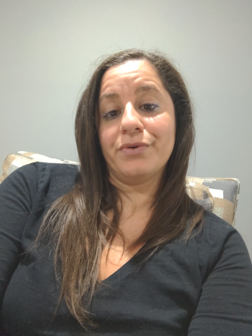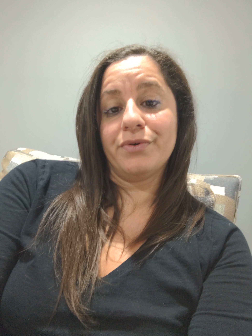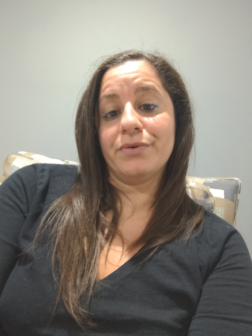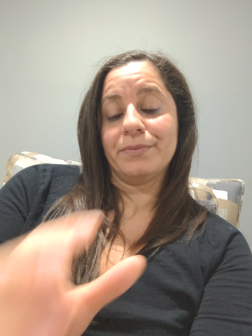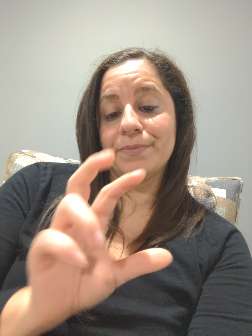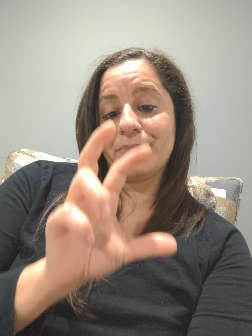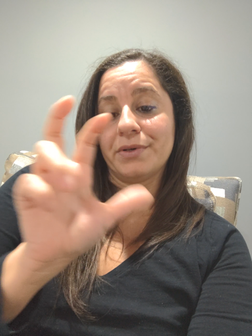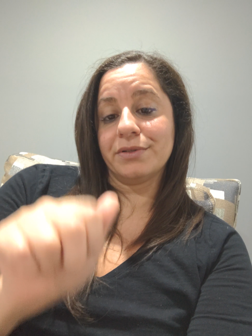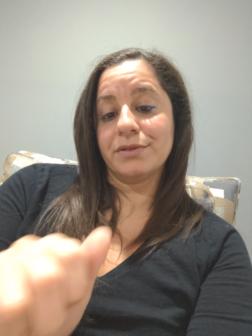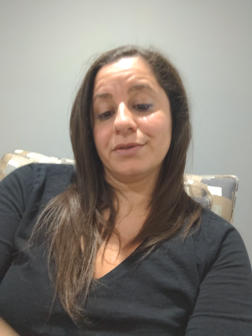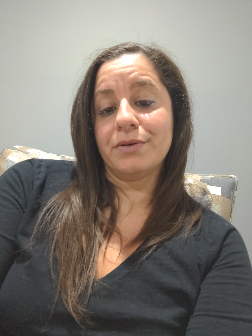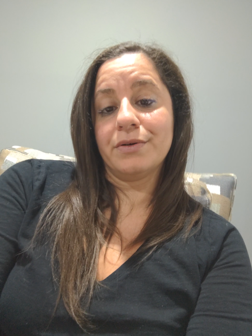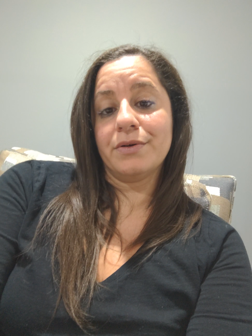pizza